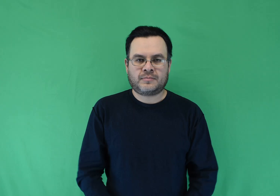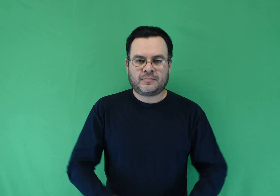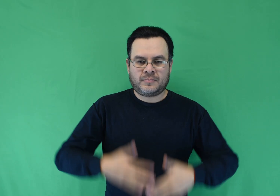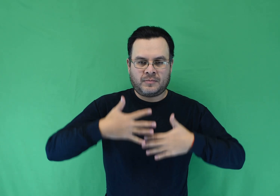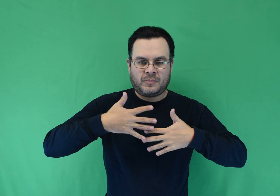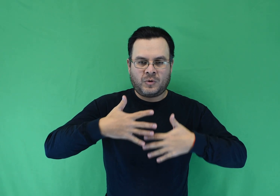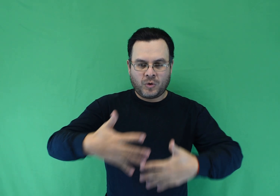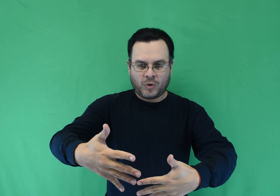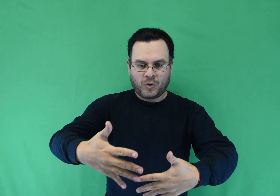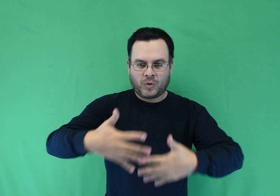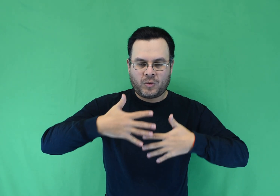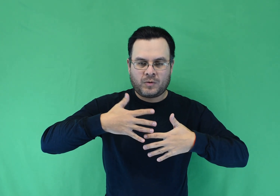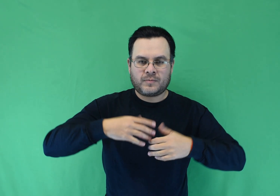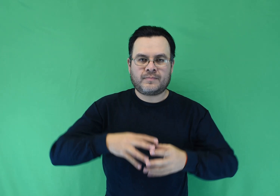respirar